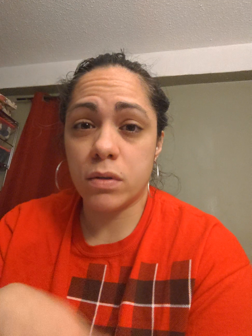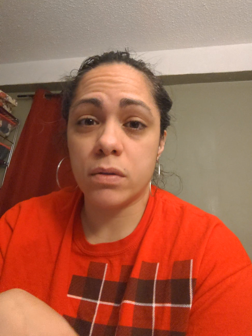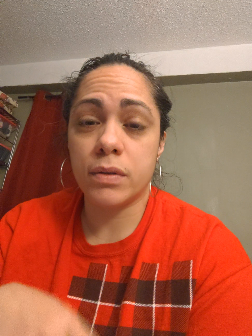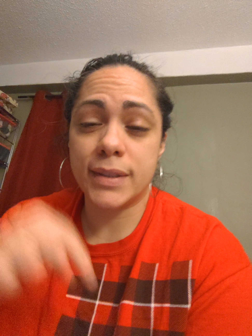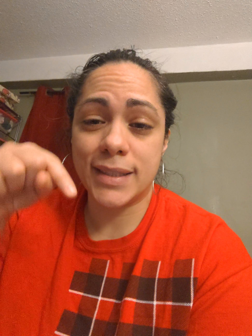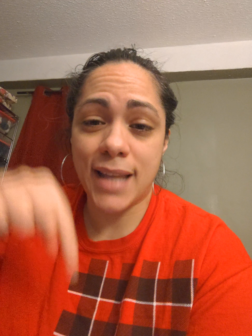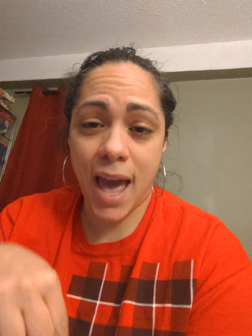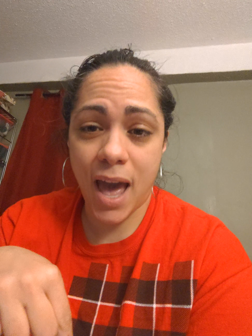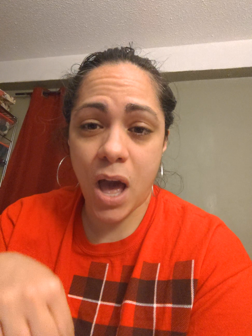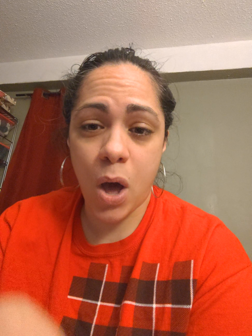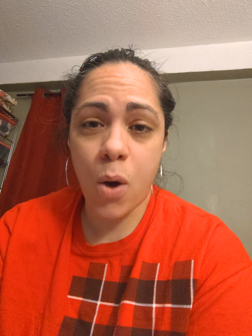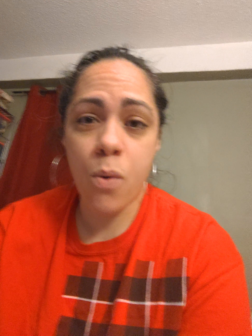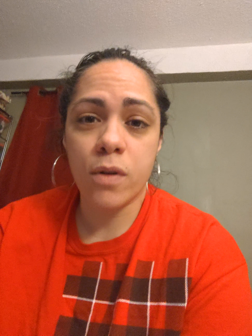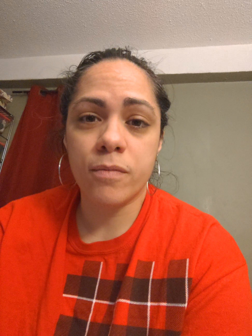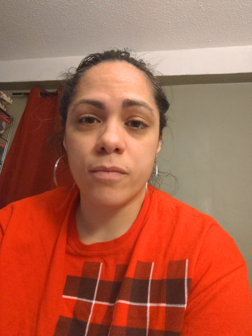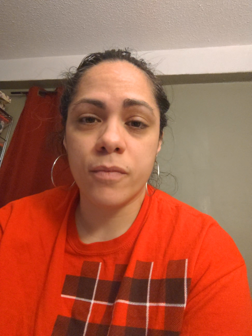down